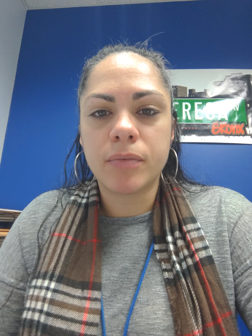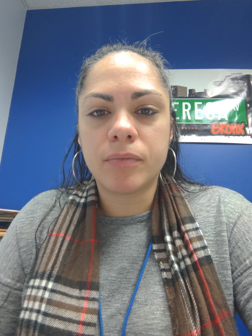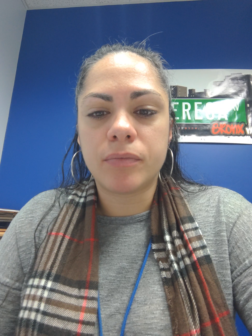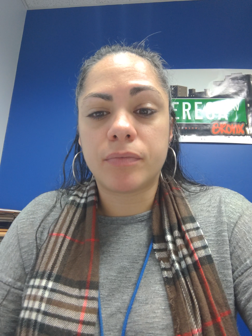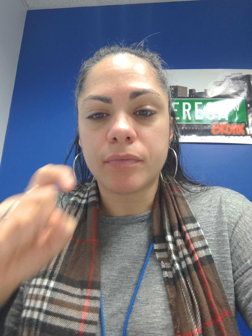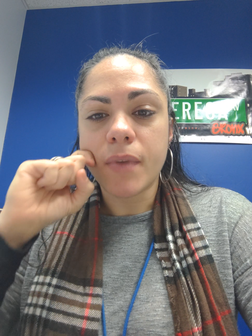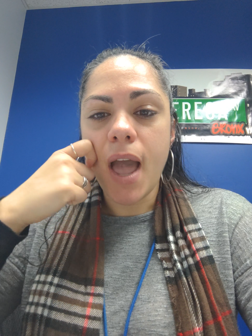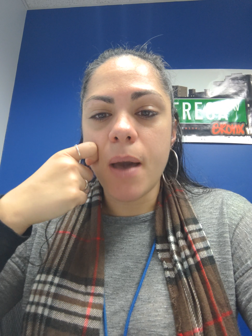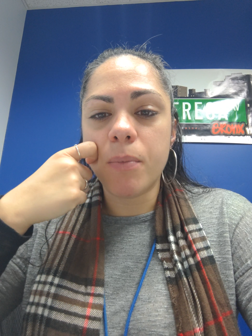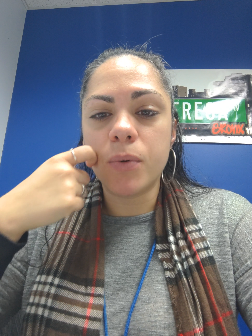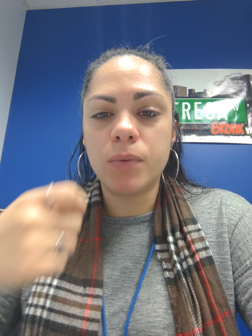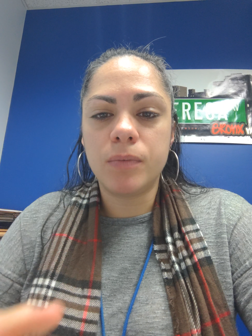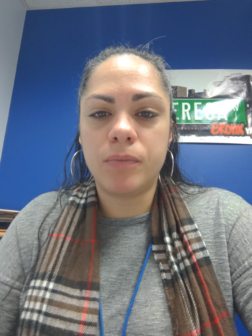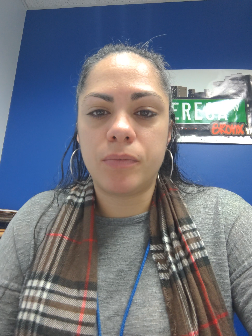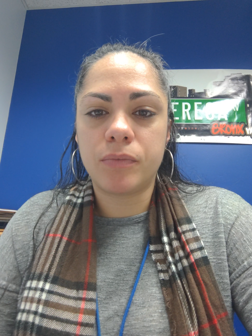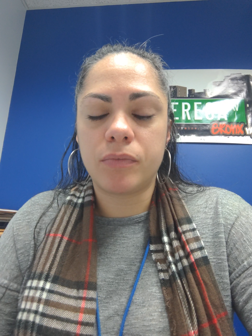apple